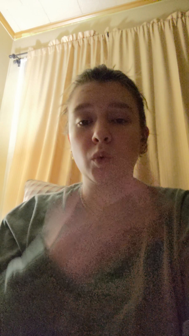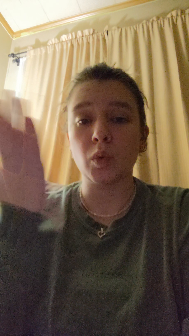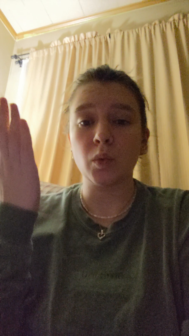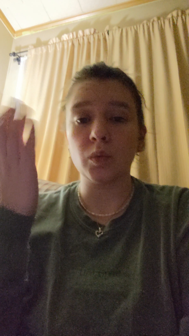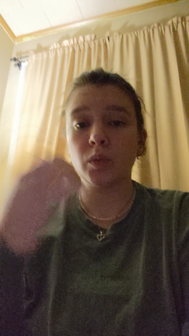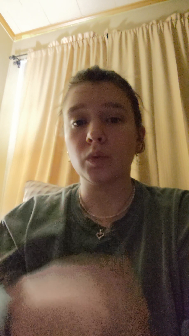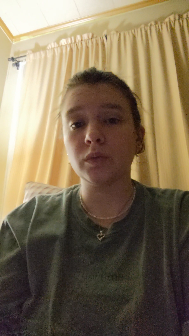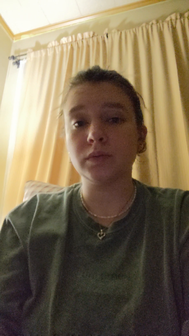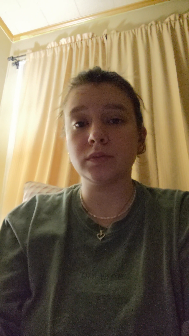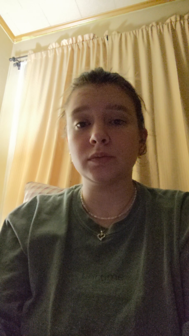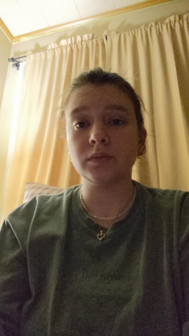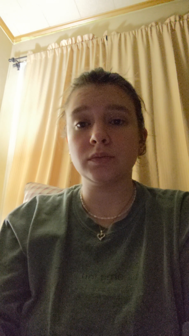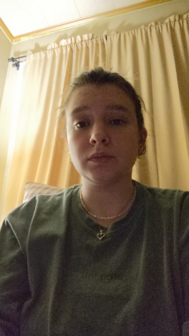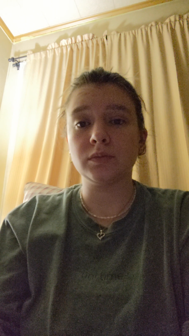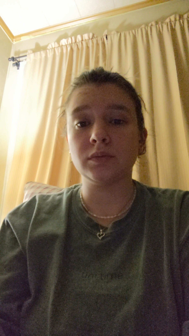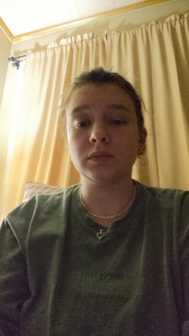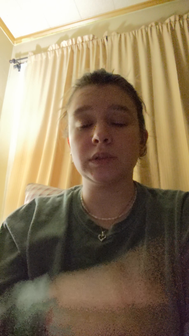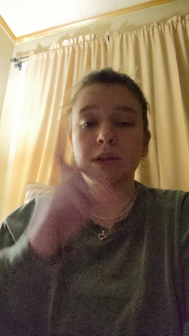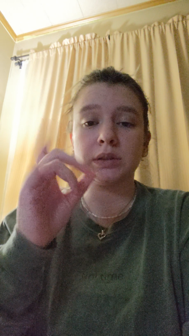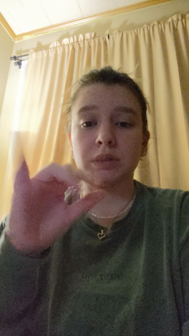did